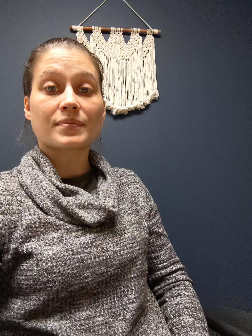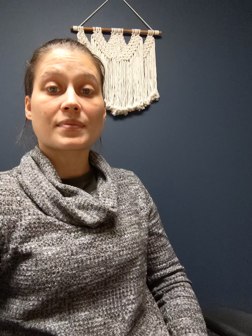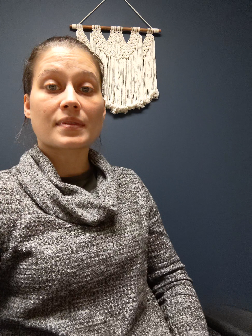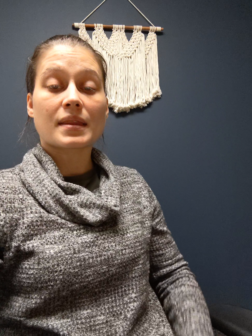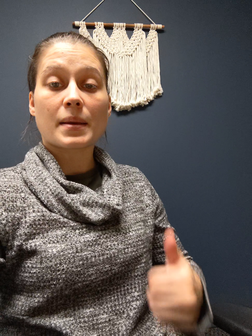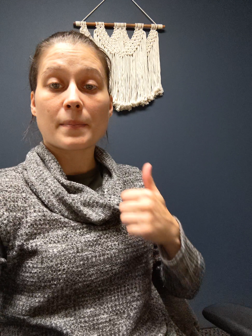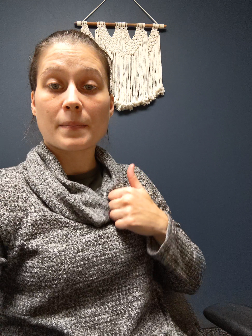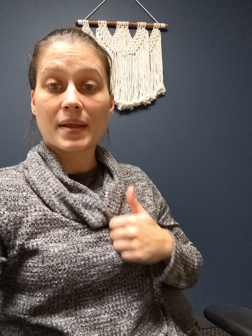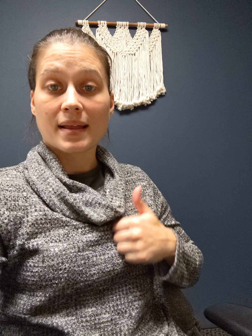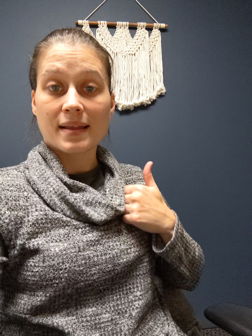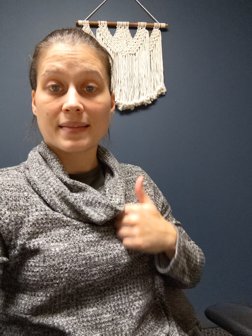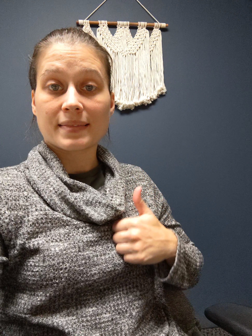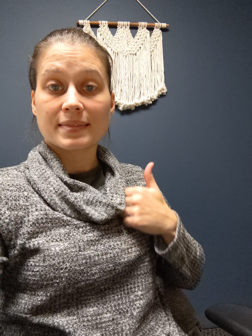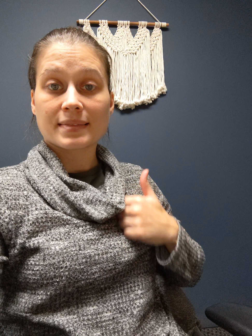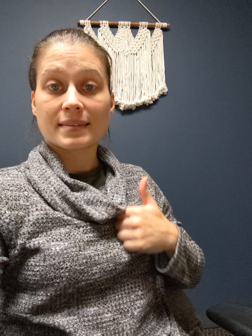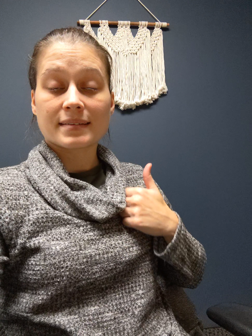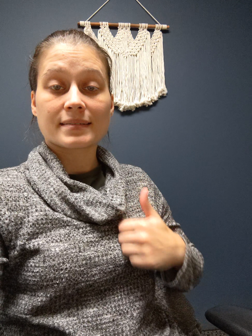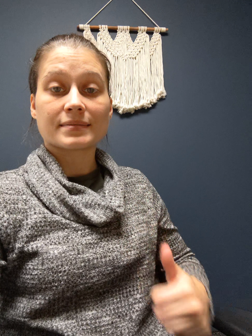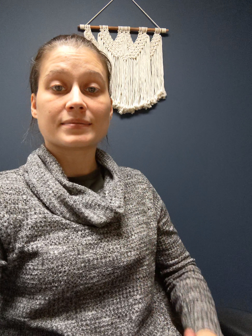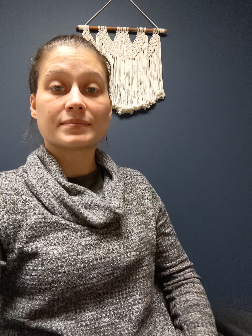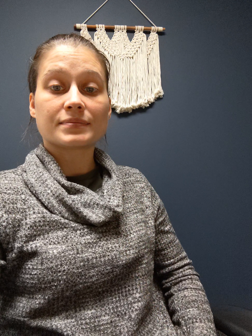bath